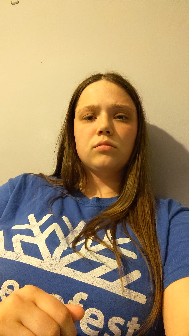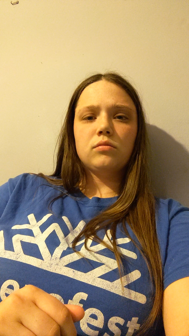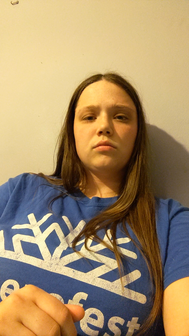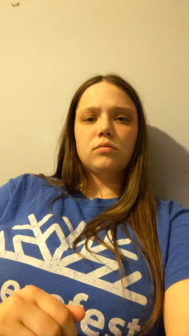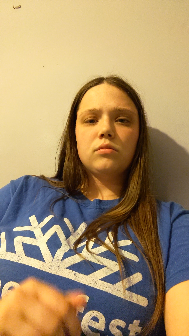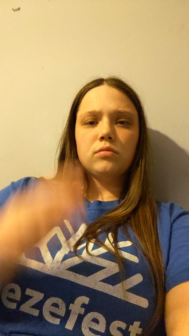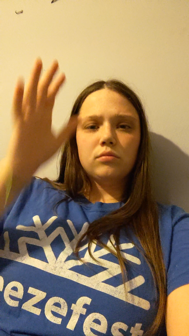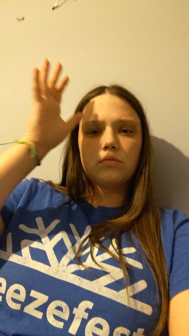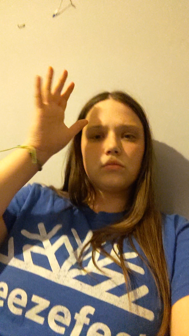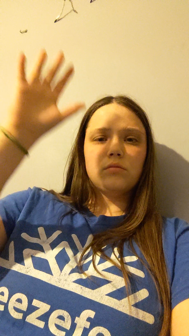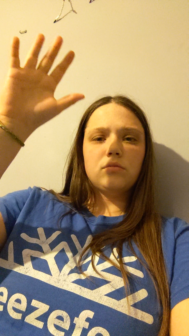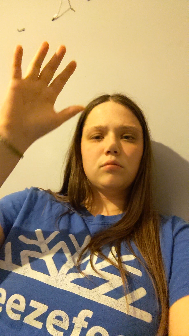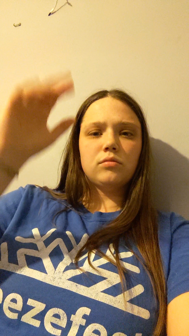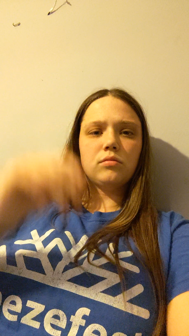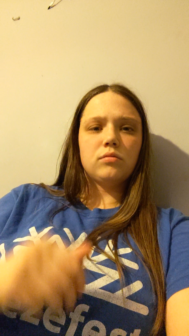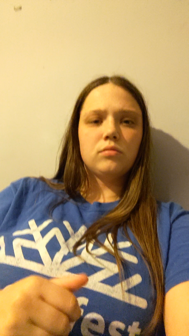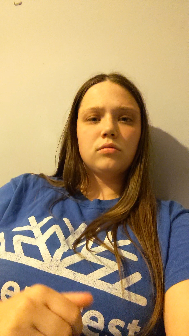deer